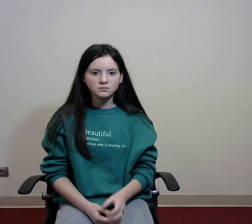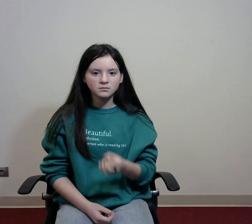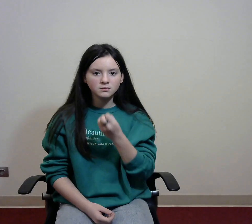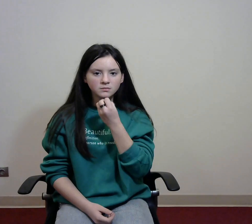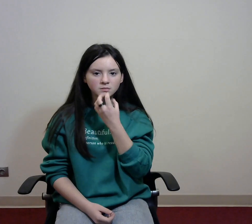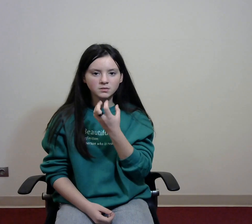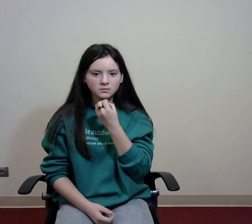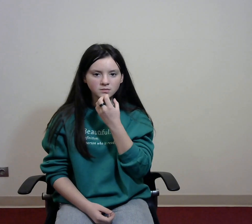bakı